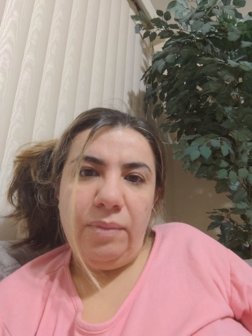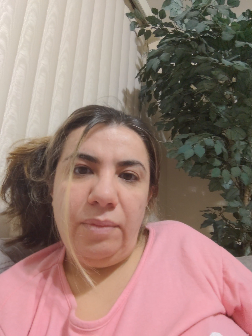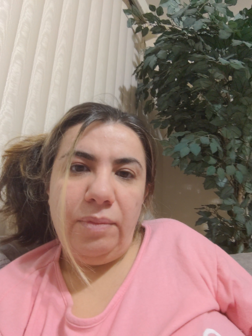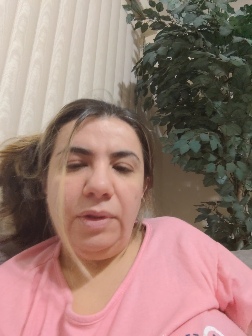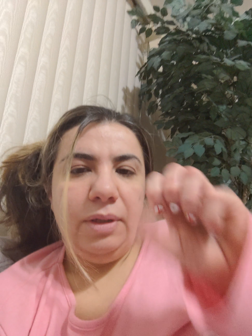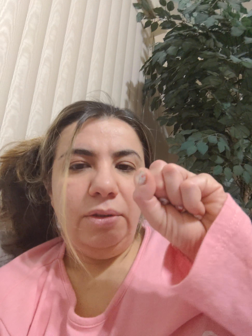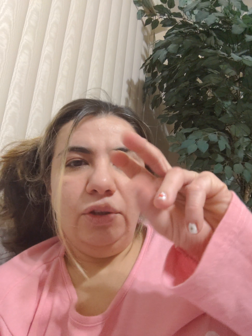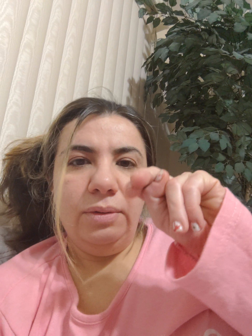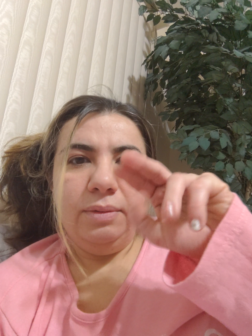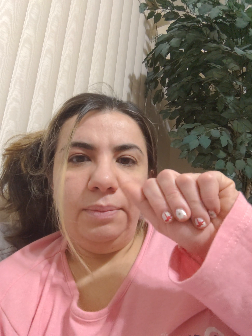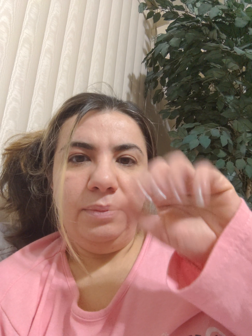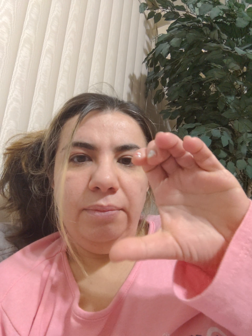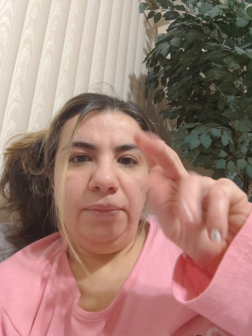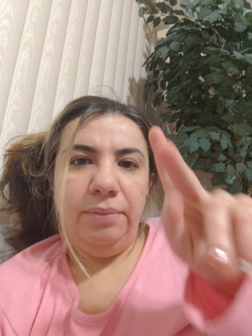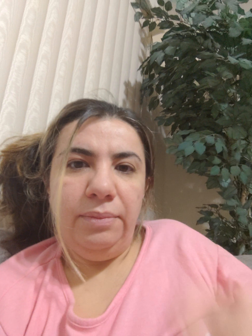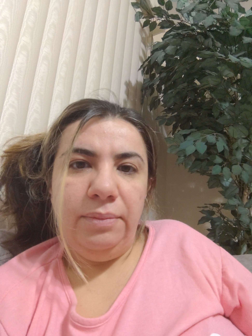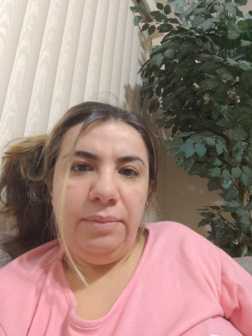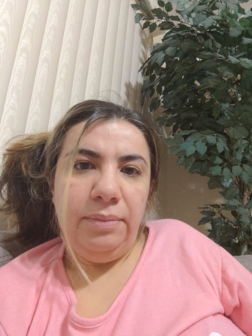snack